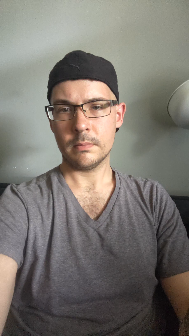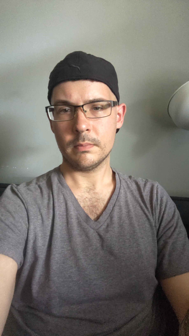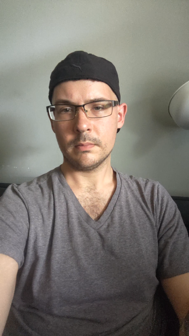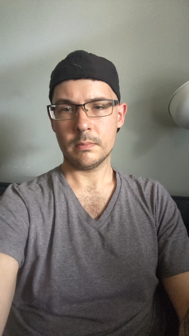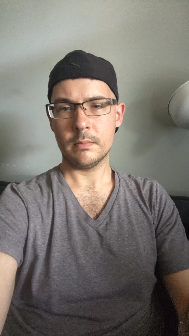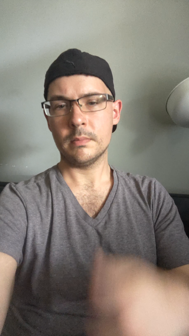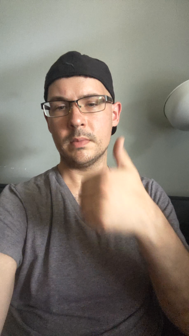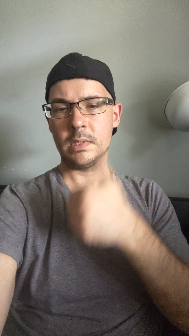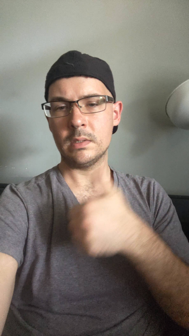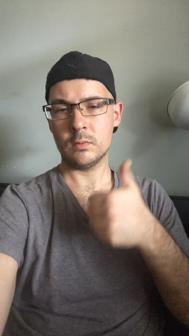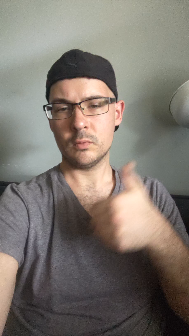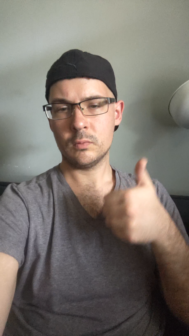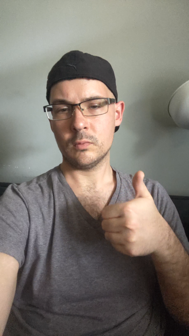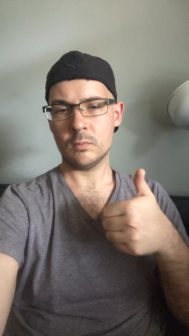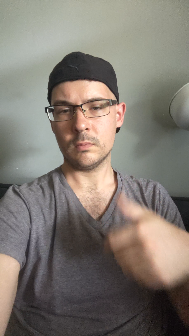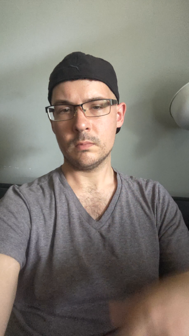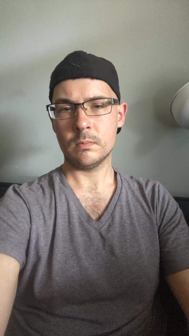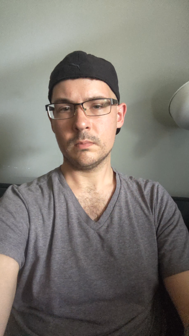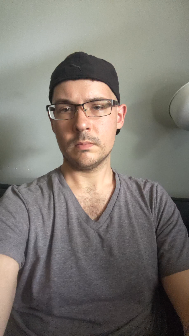each